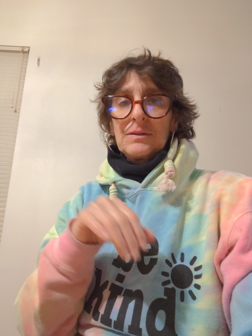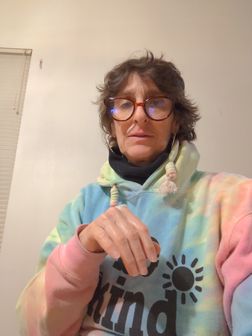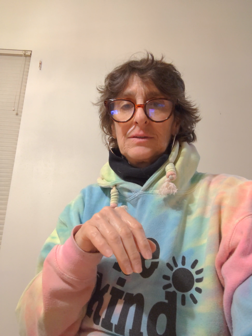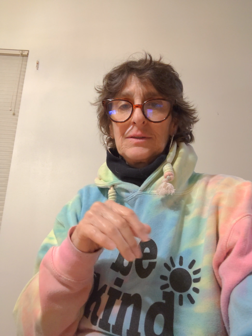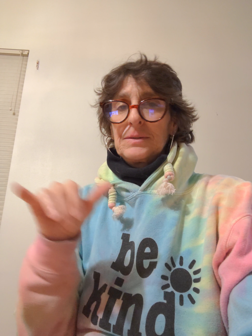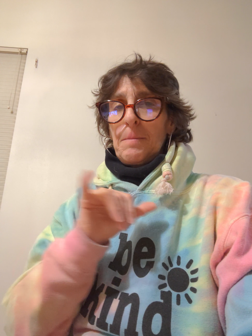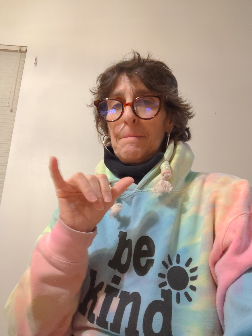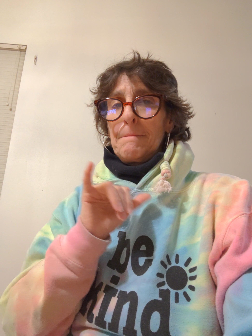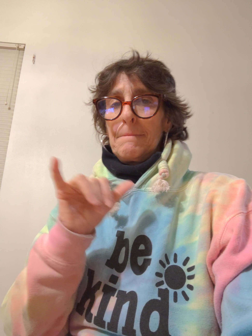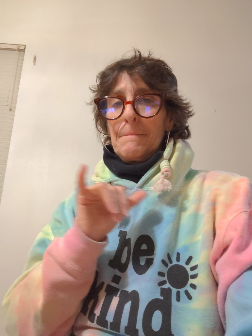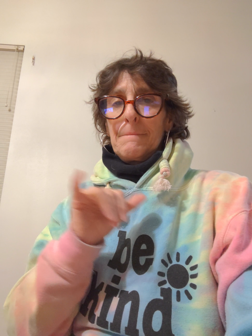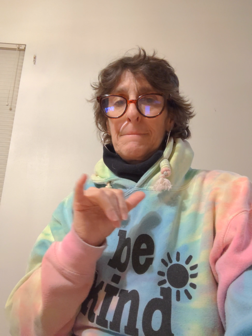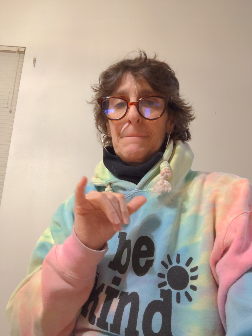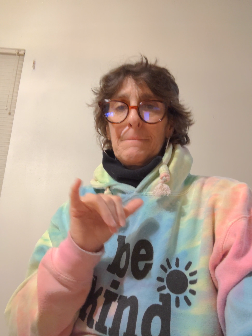same